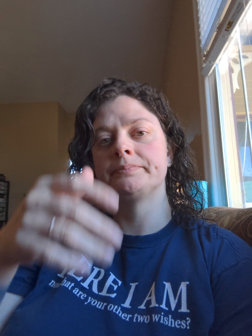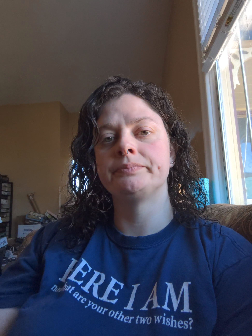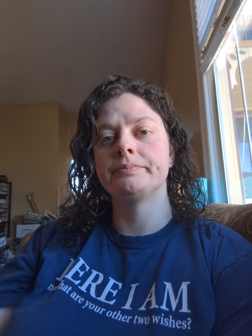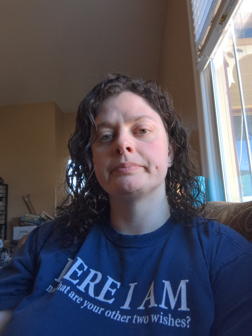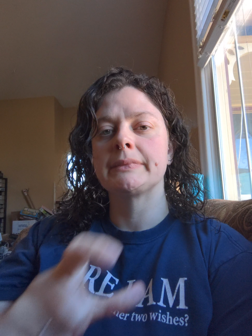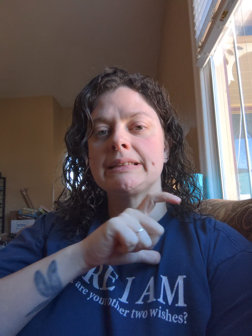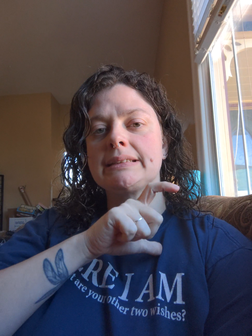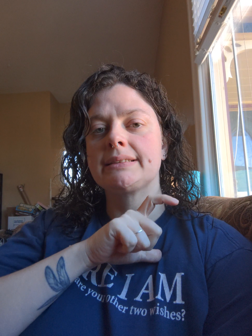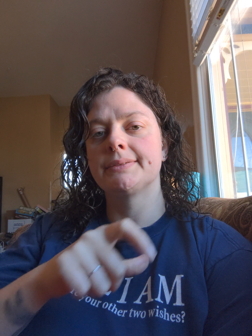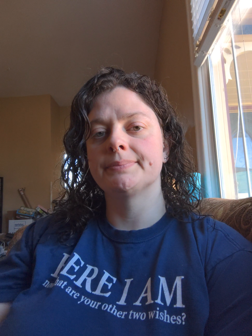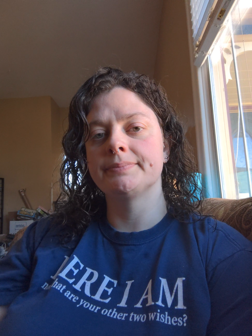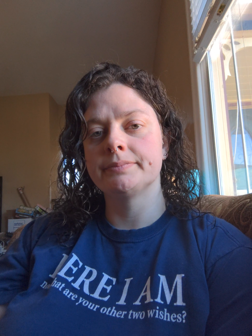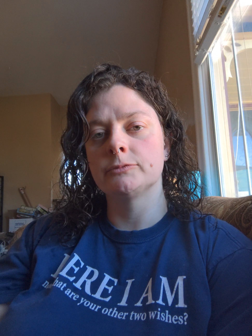police